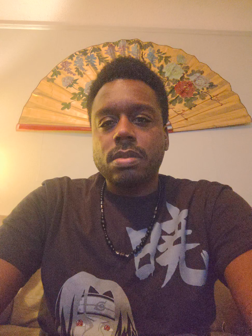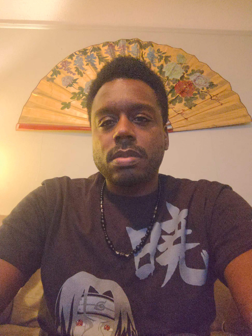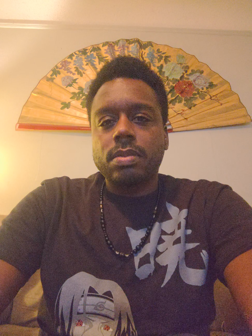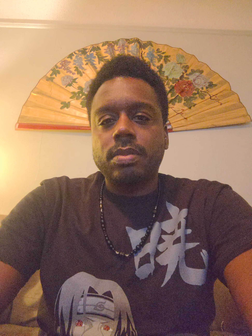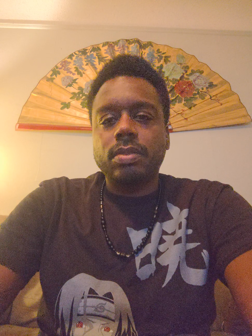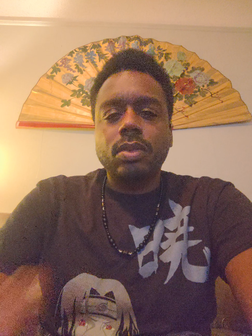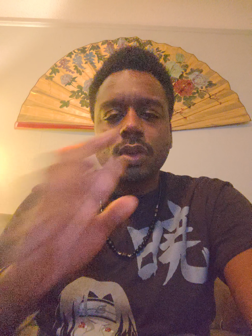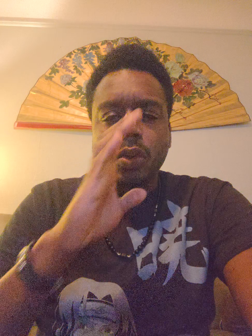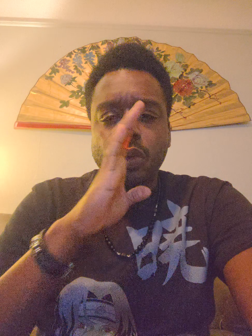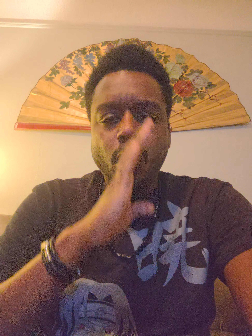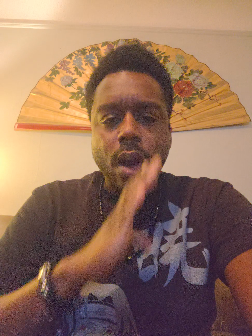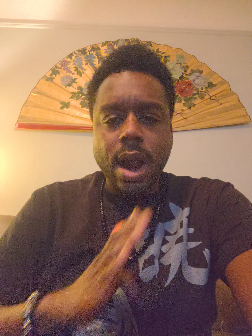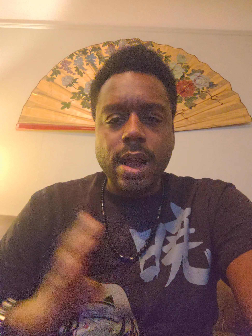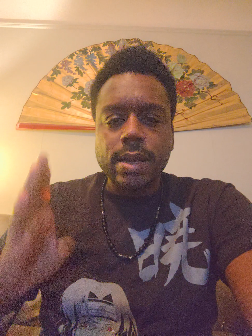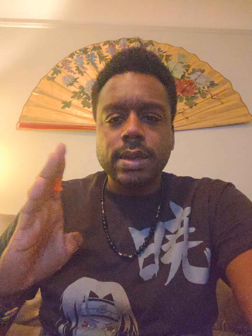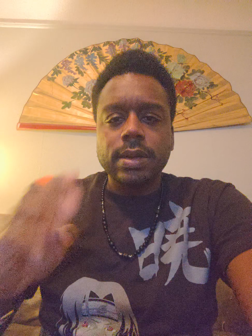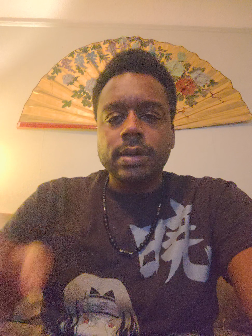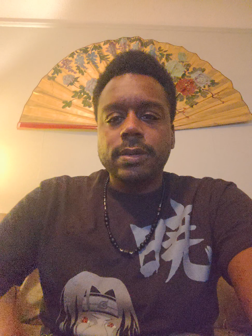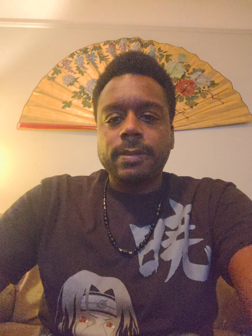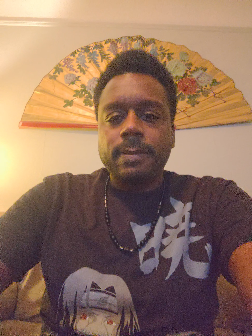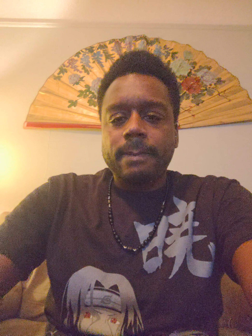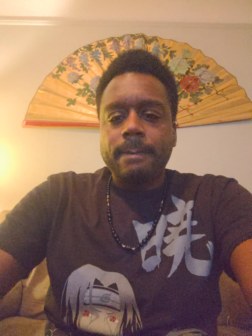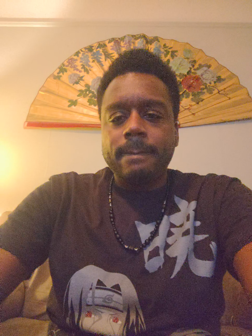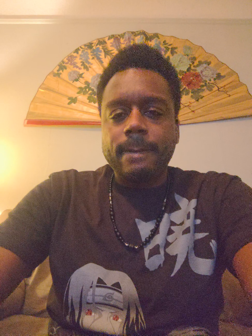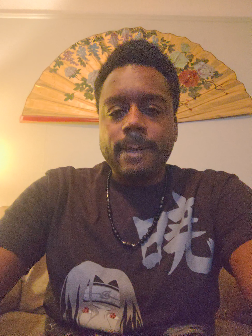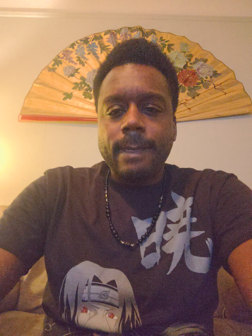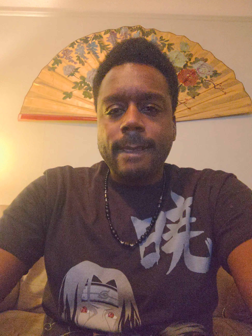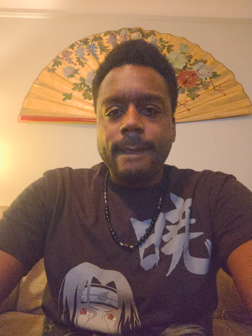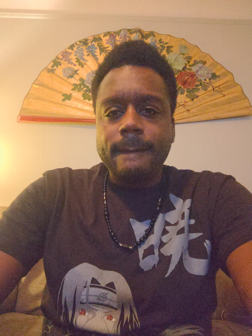quiet